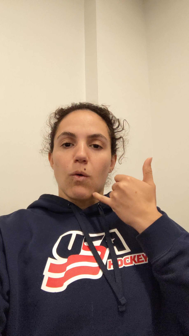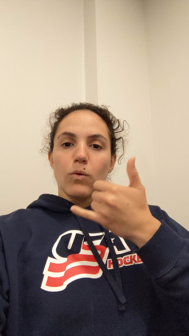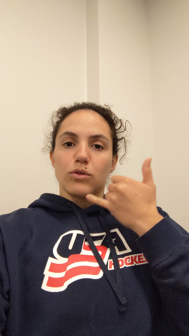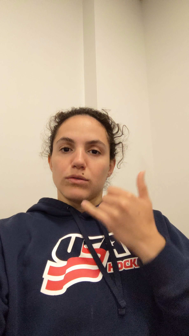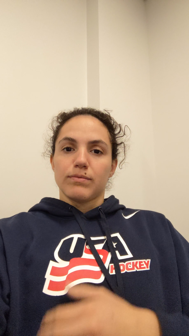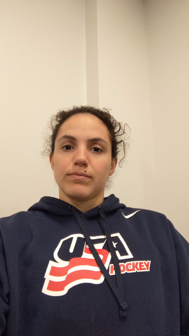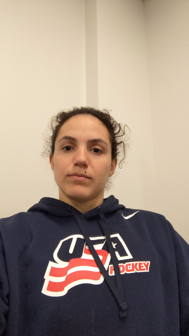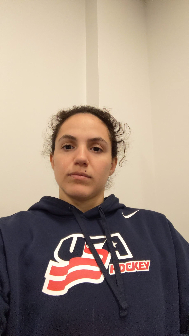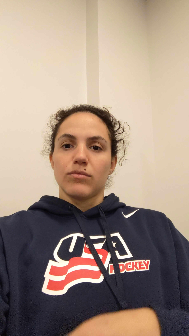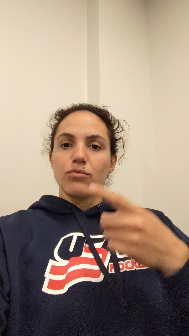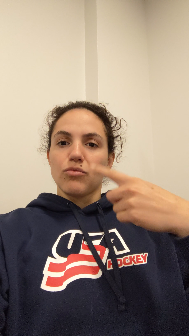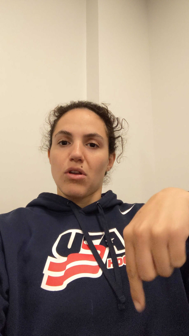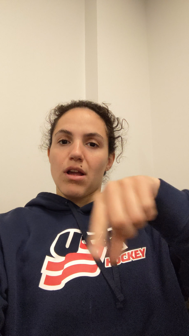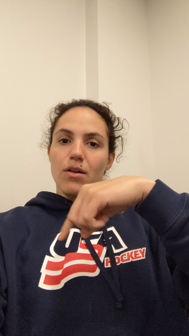around